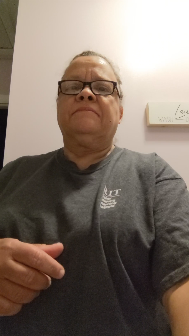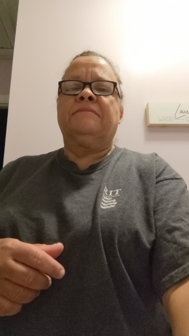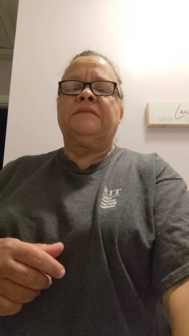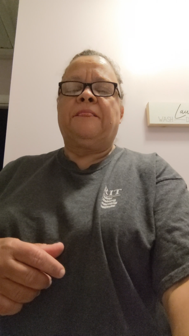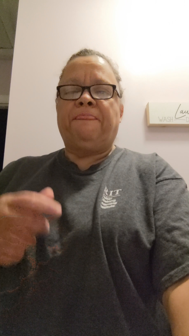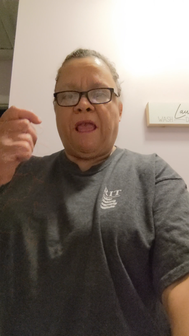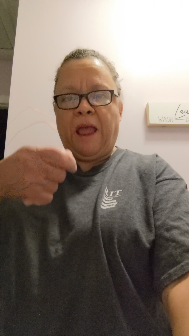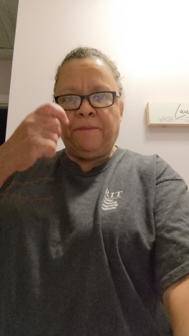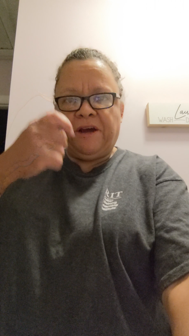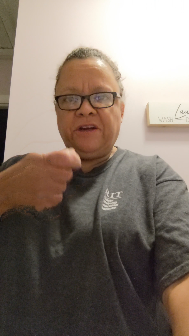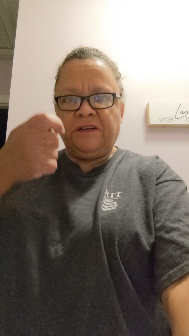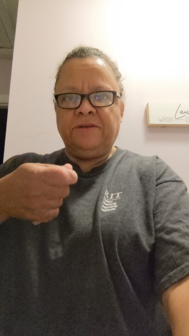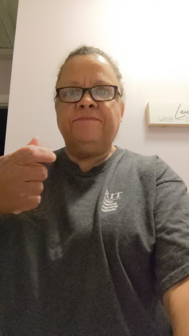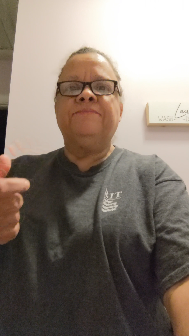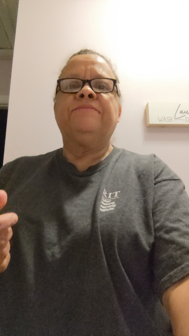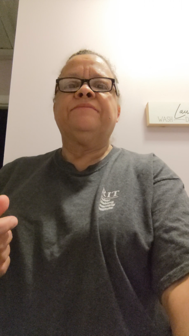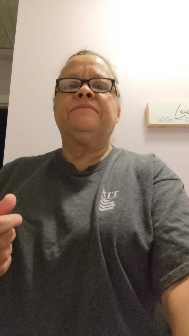hammer